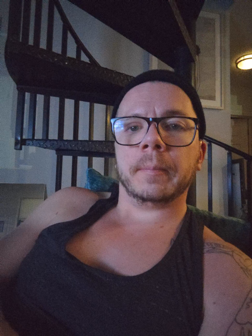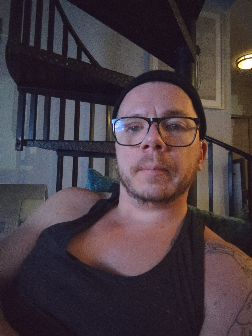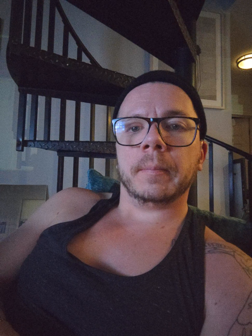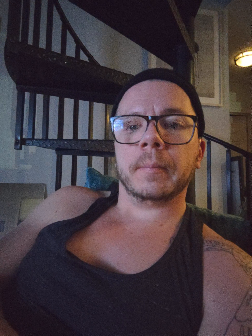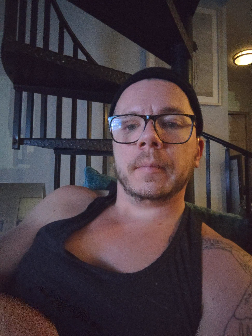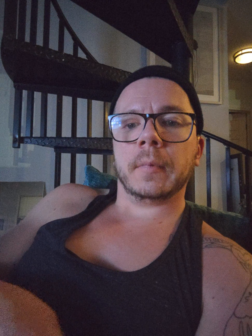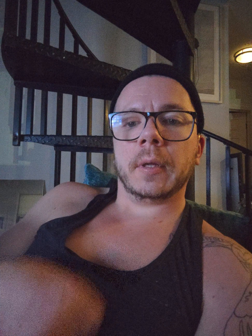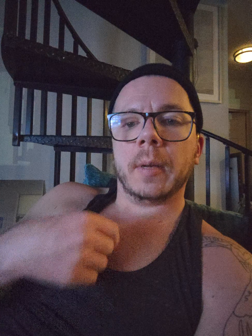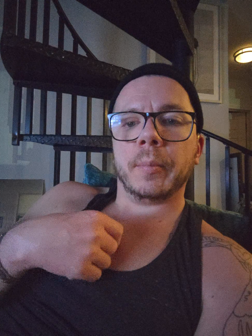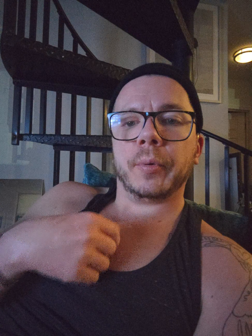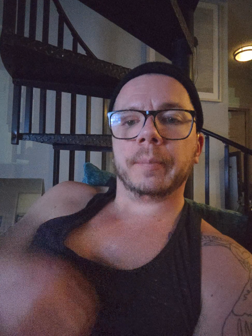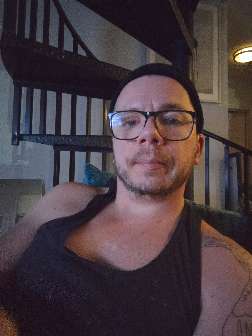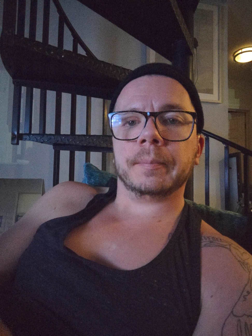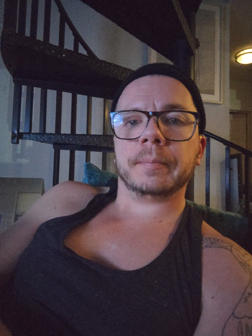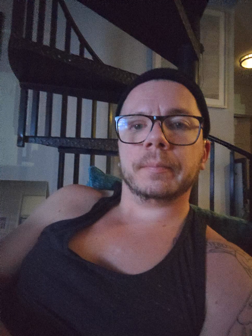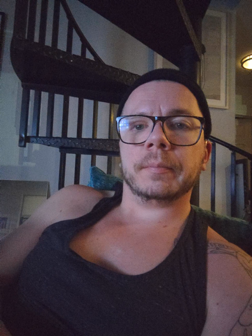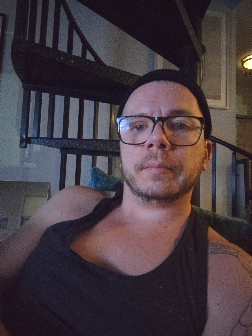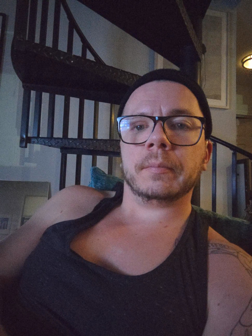zipper